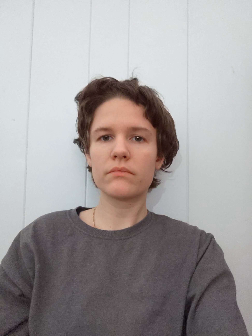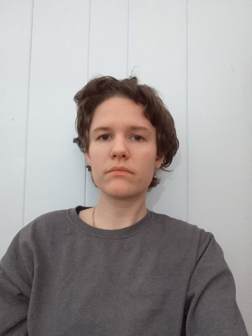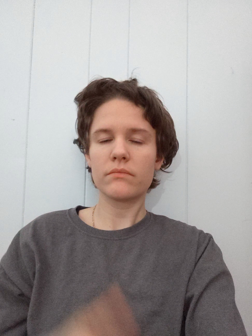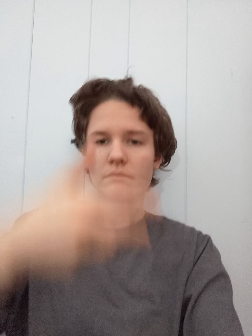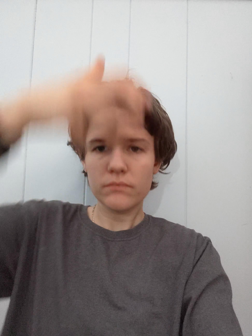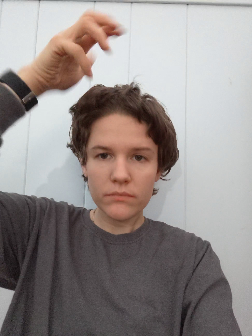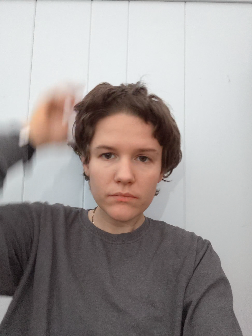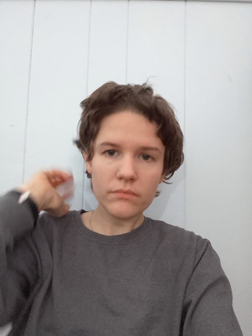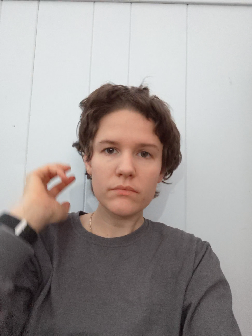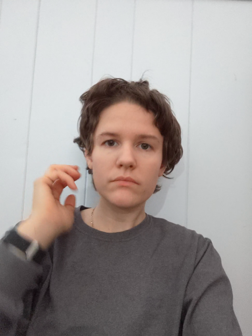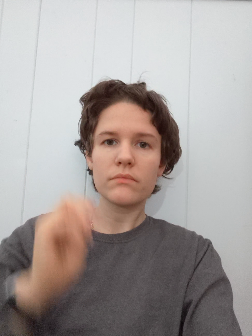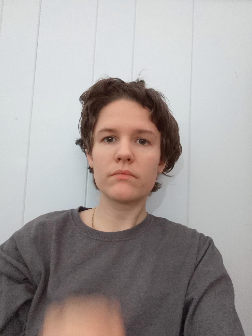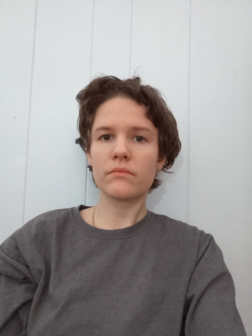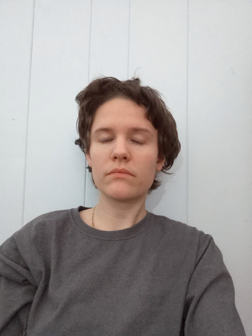lion